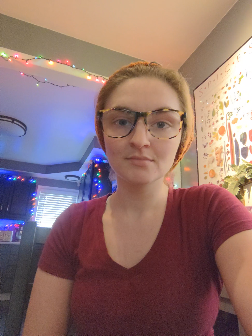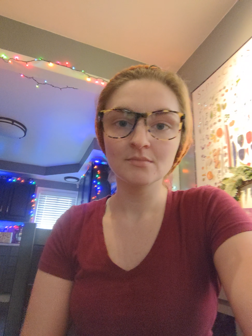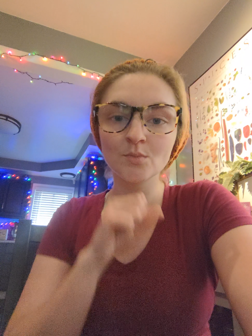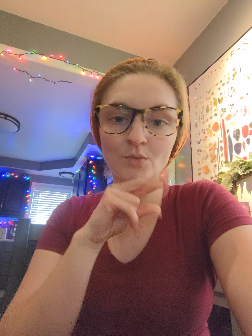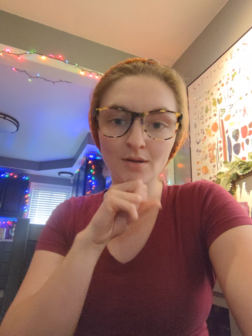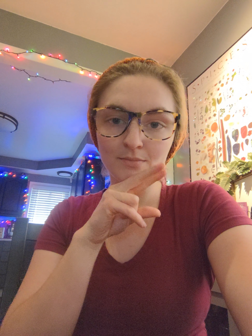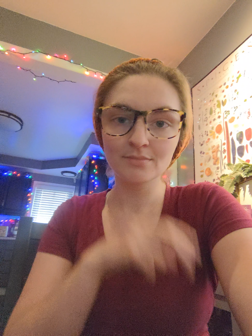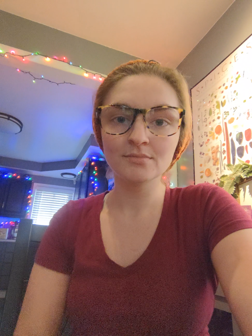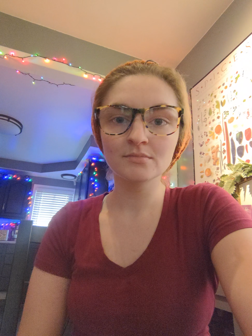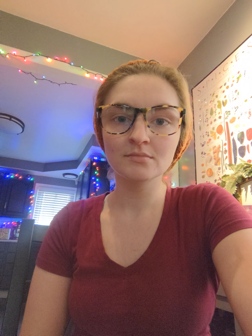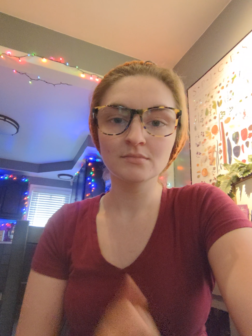frog